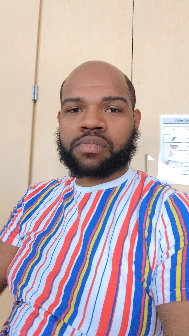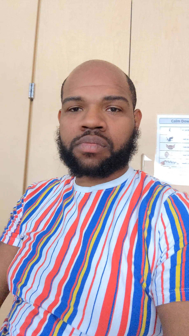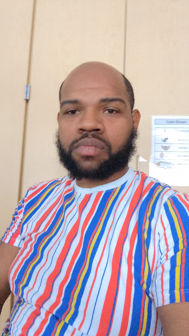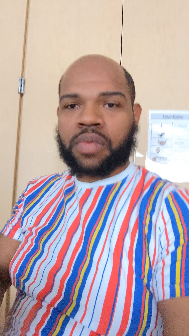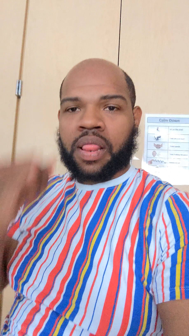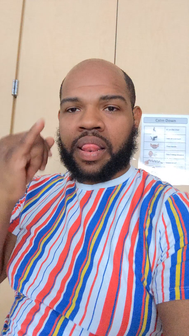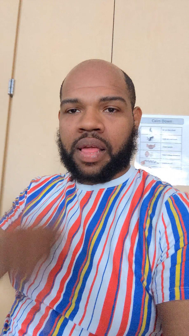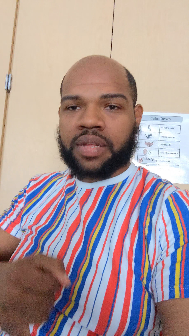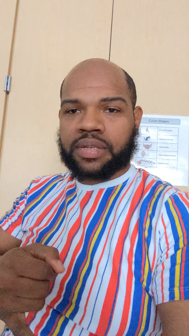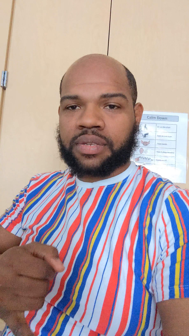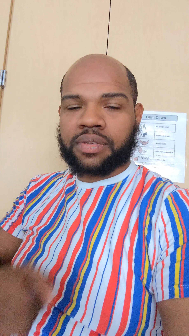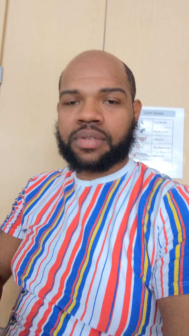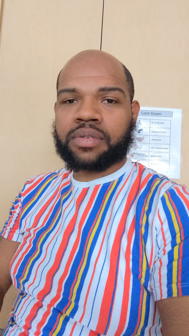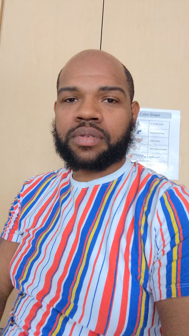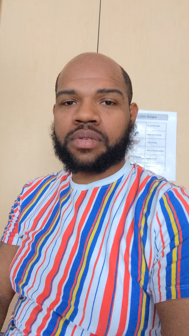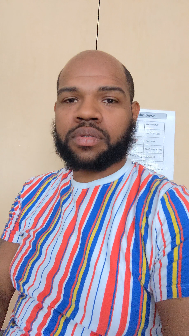last